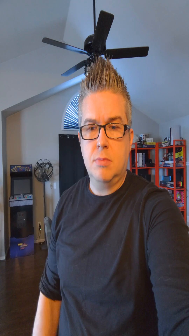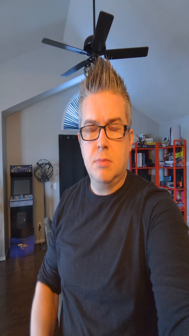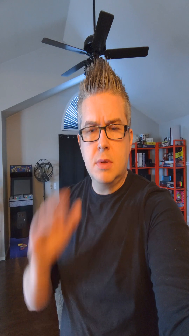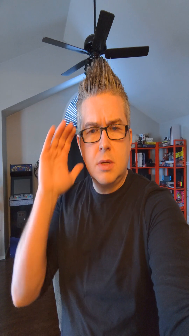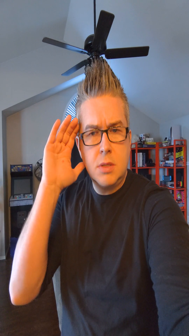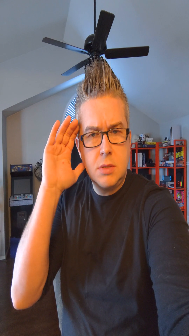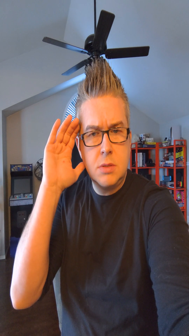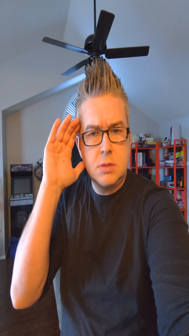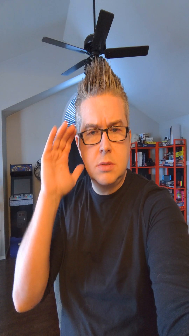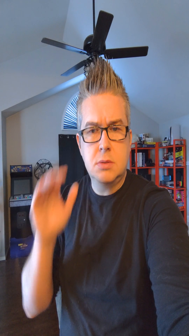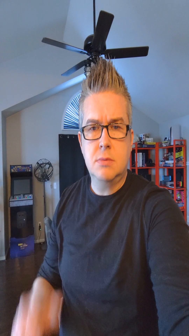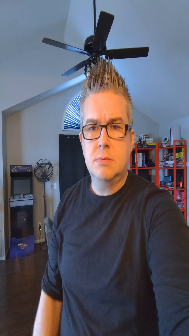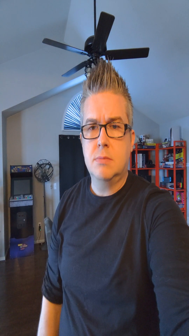listen